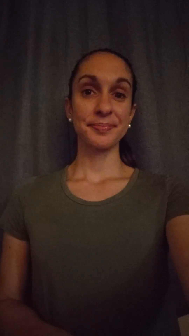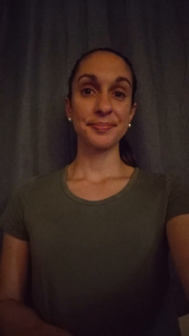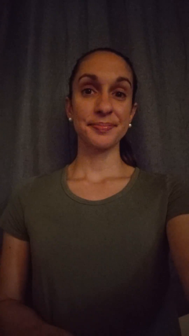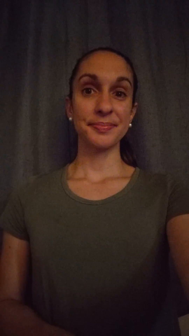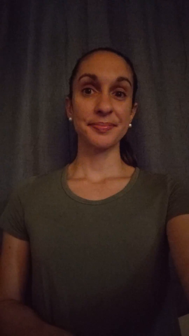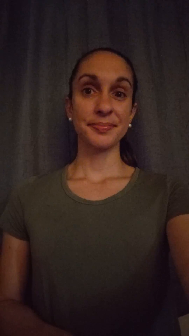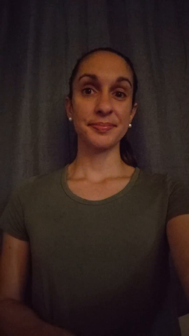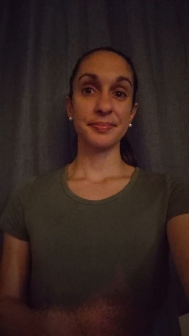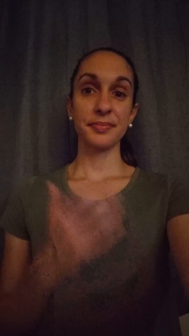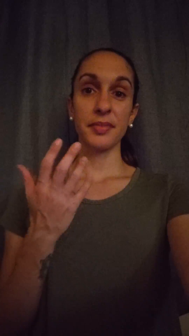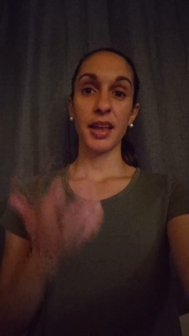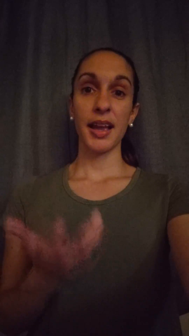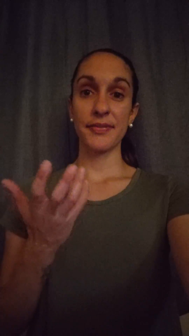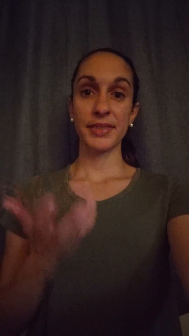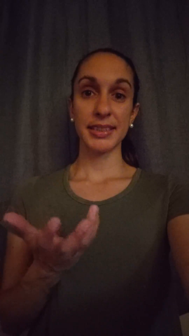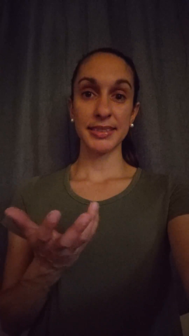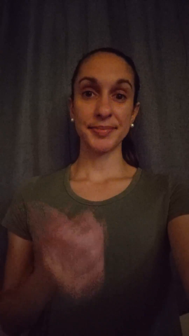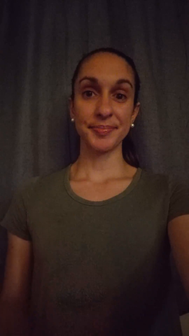heavy